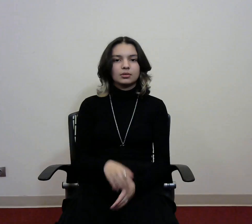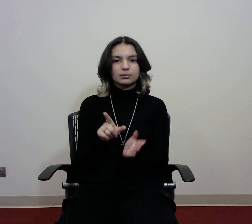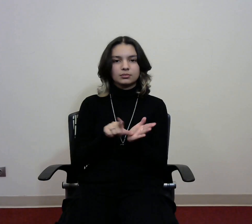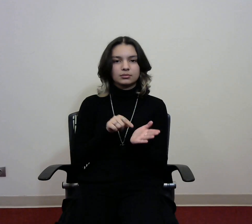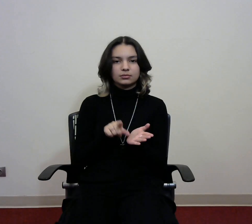pensiya